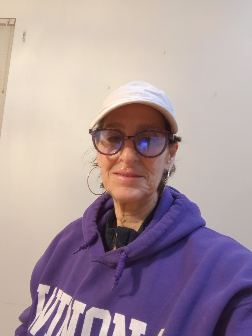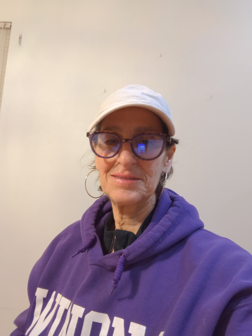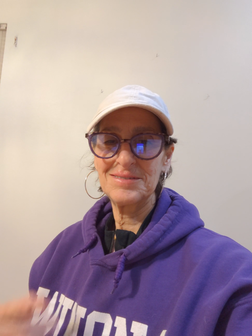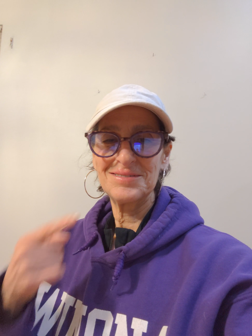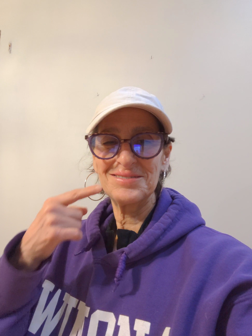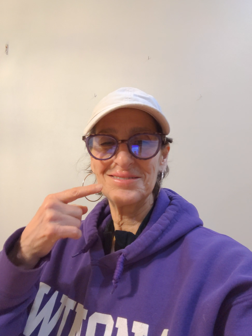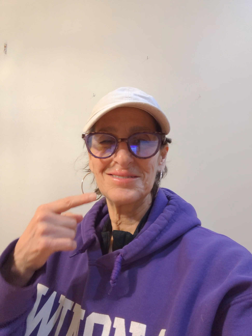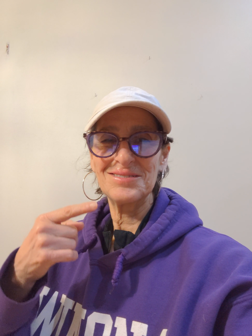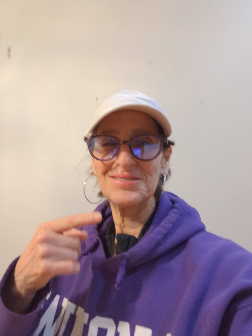chocolate